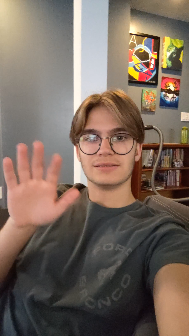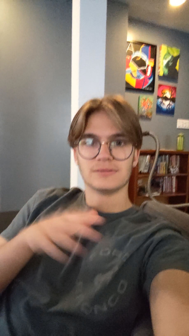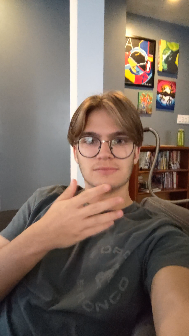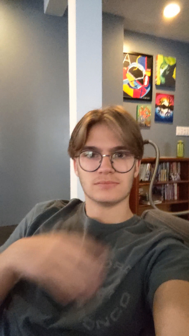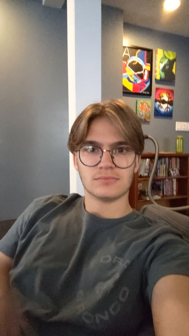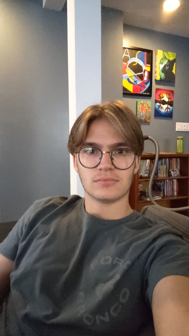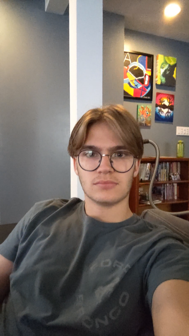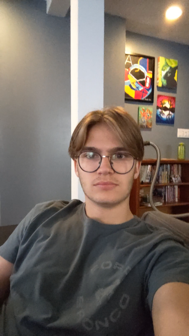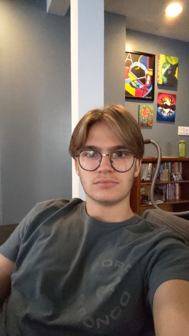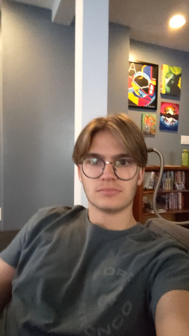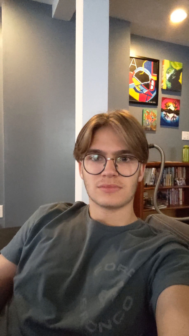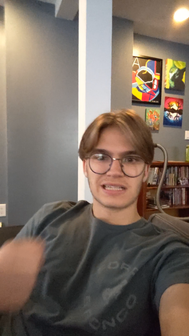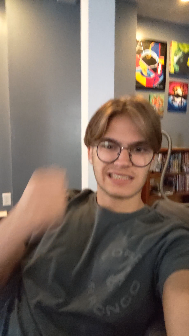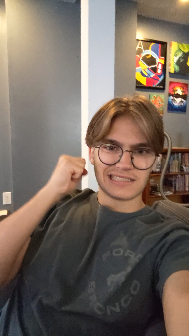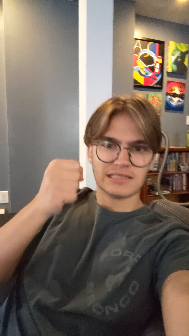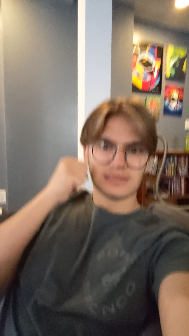hit